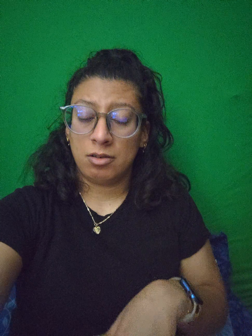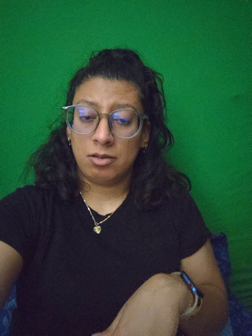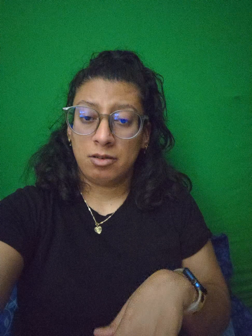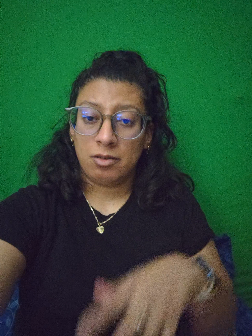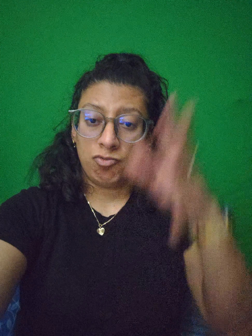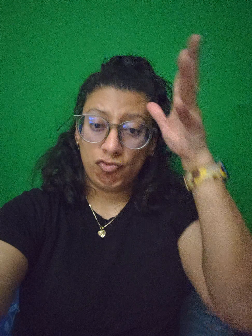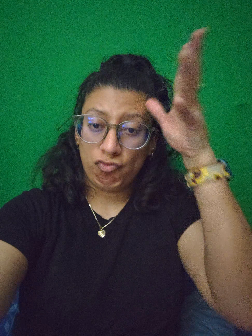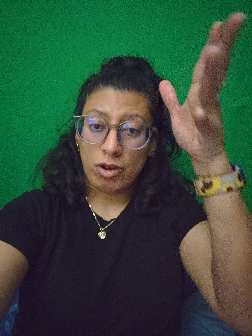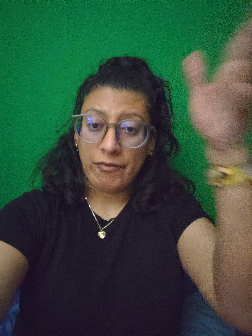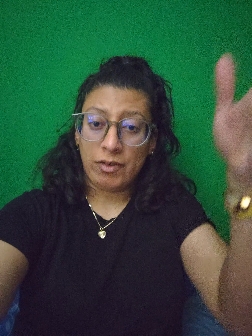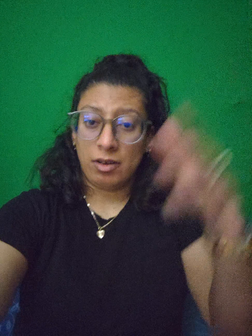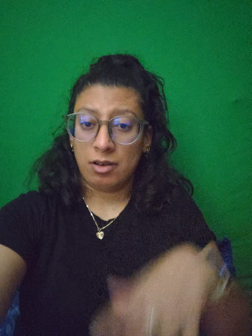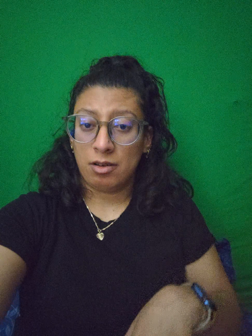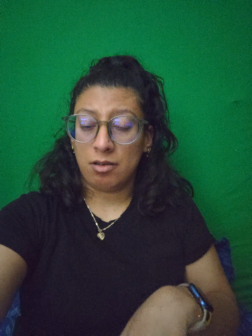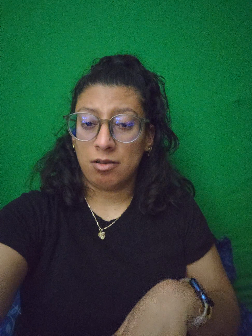grandpa